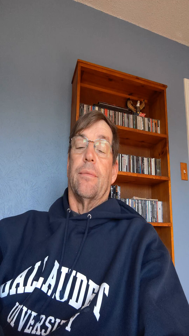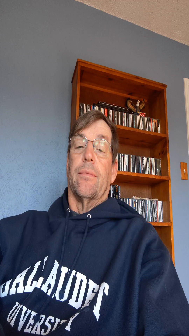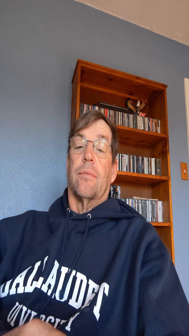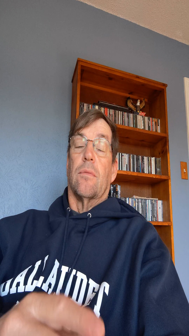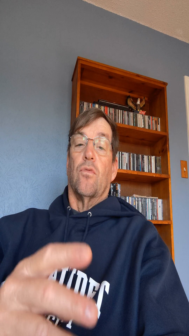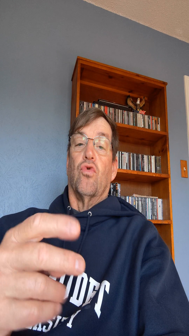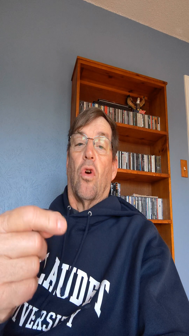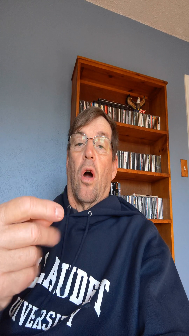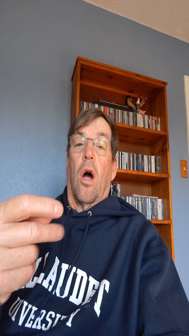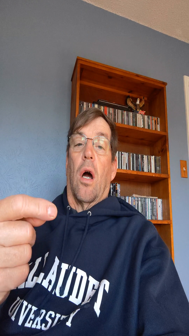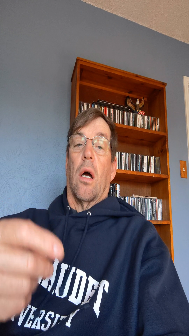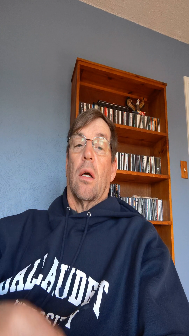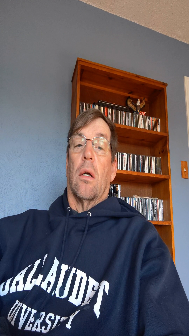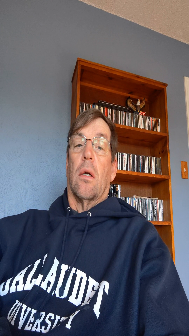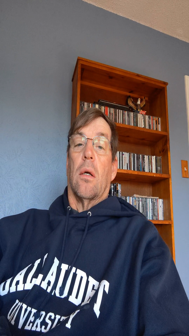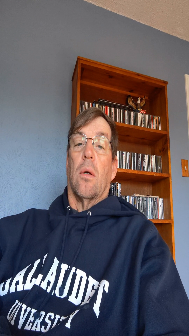dog